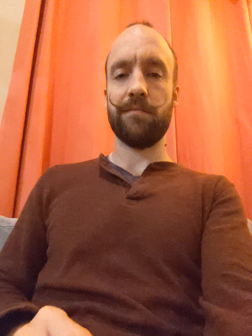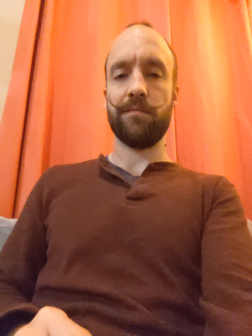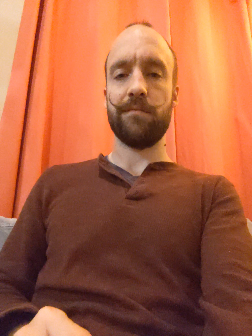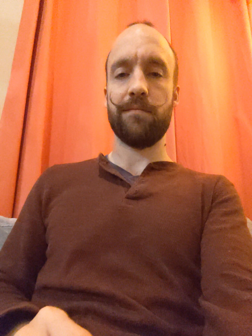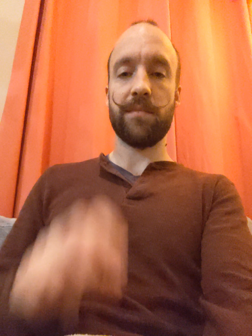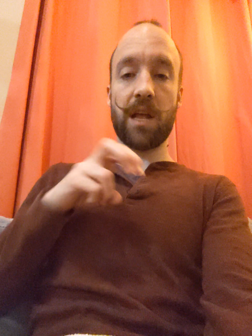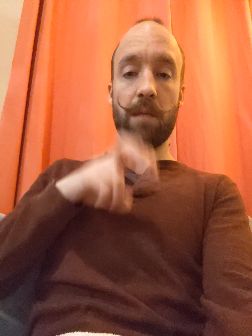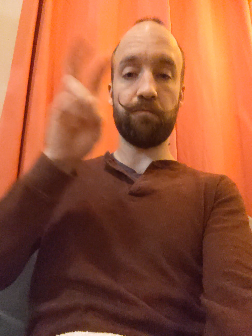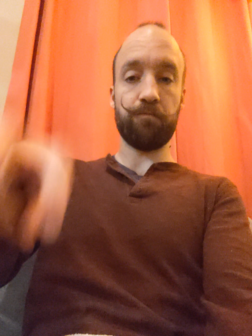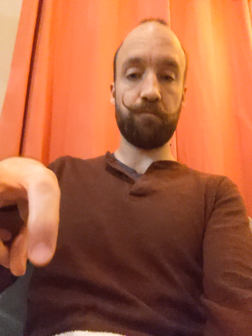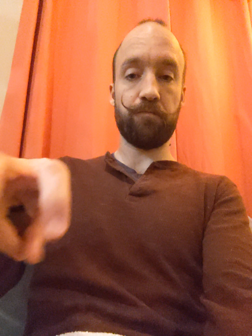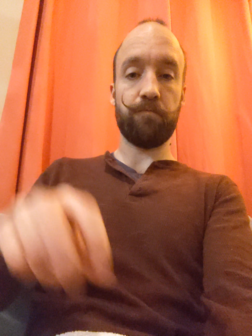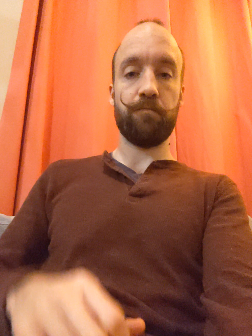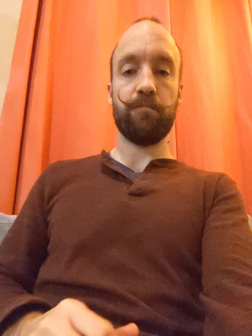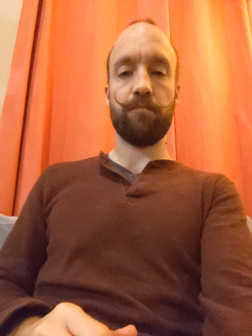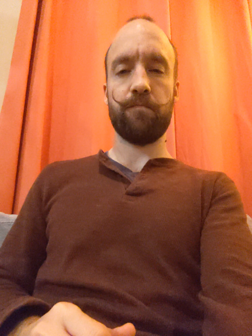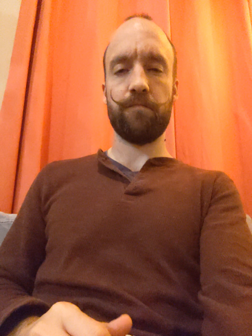jump